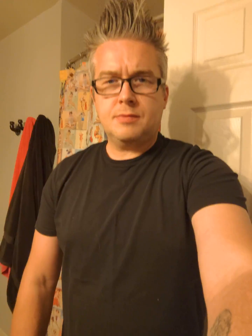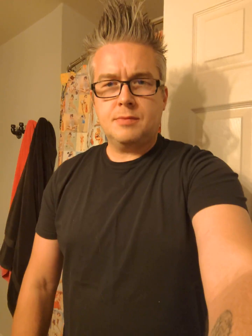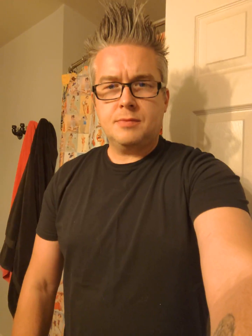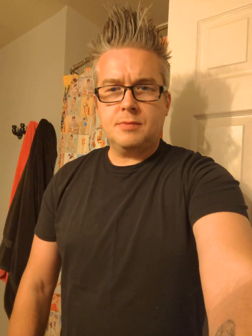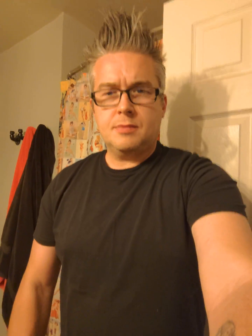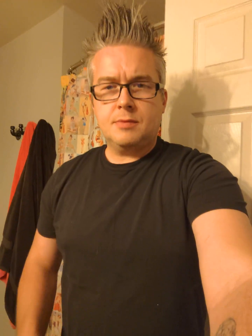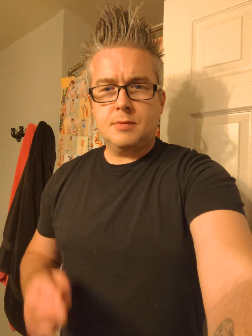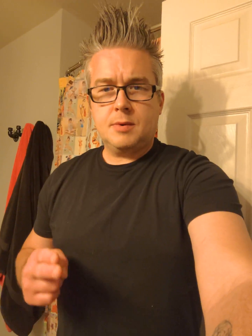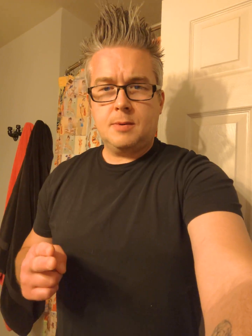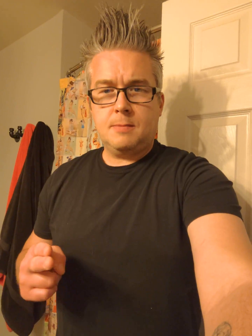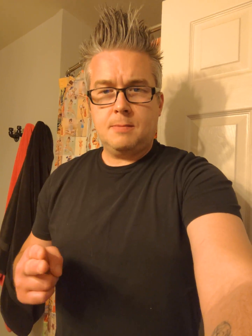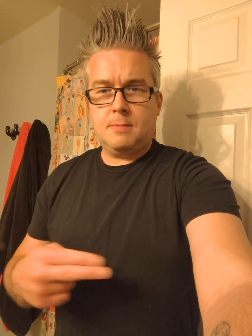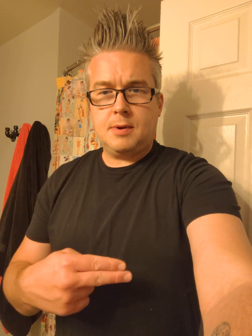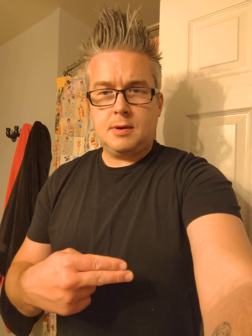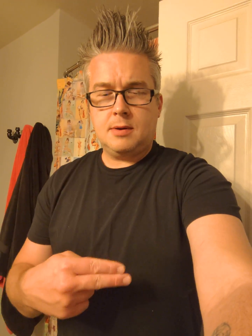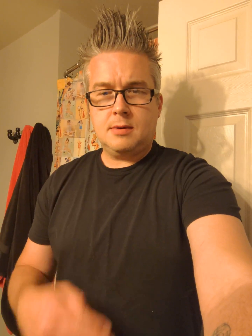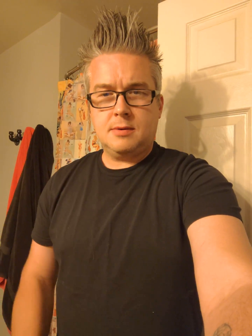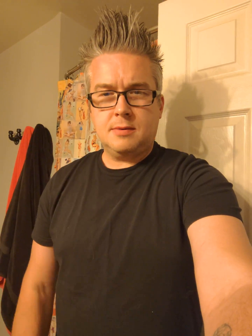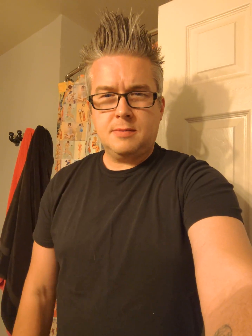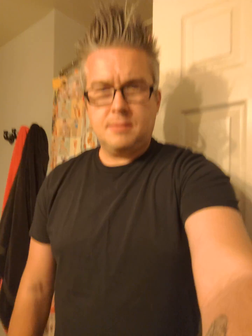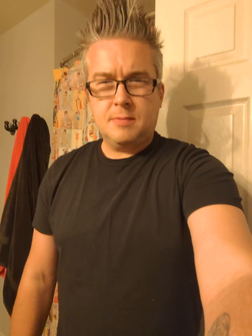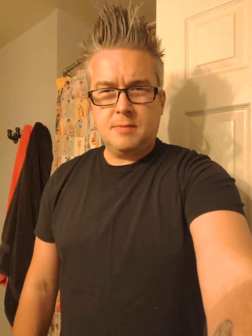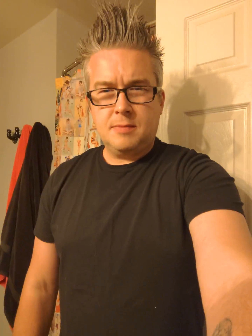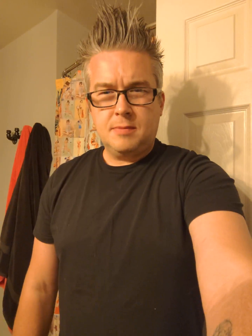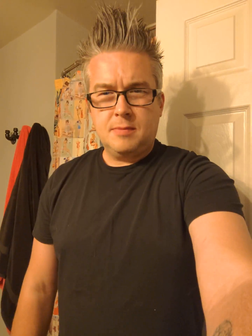belt